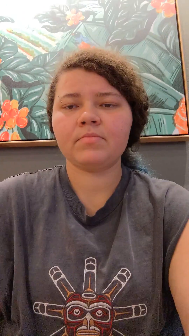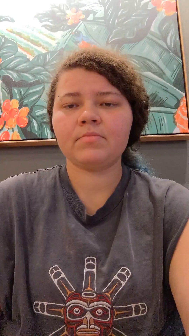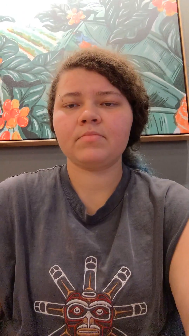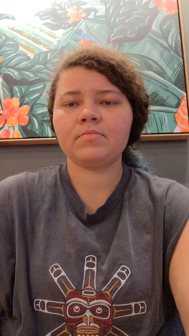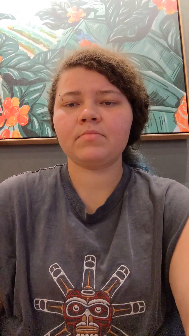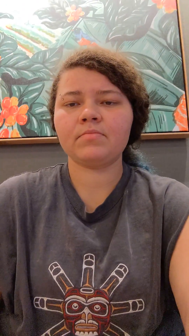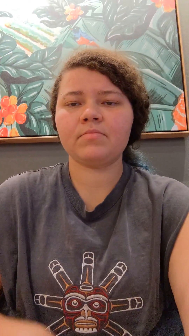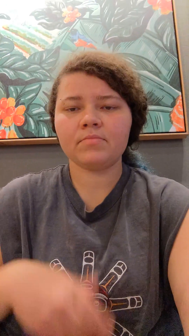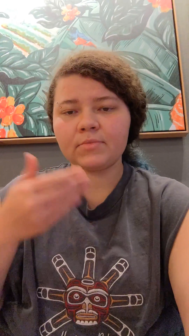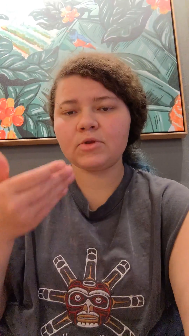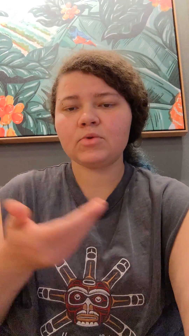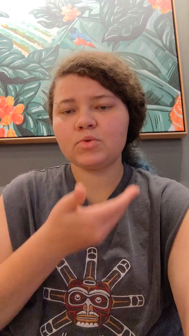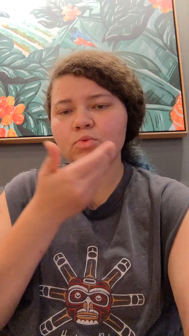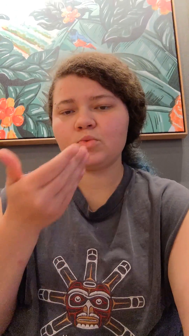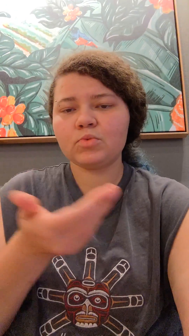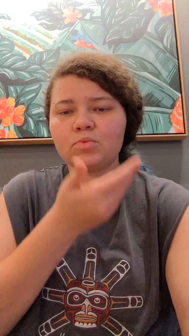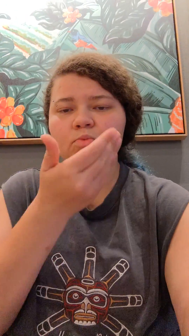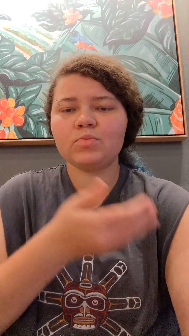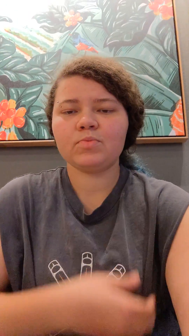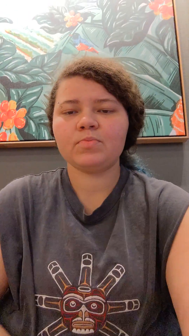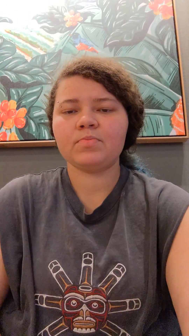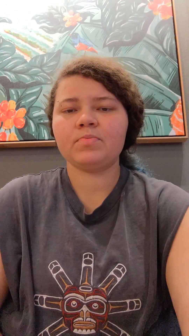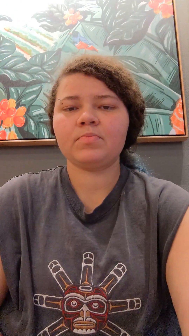new